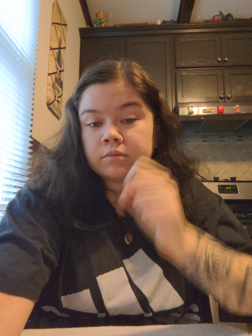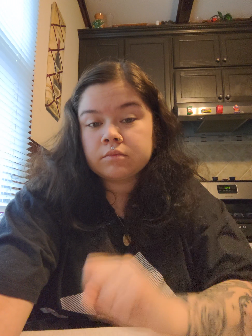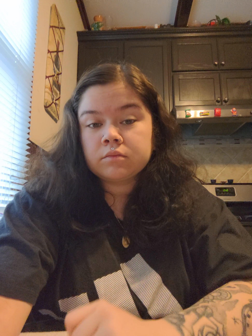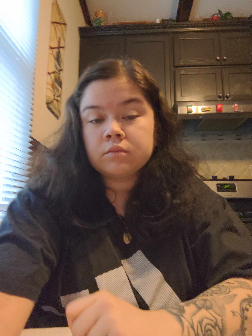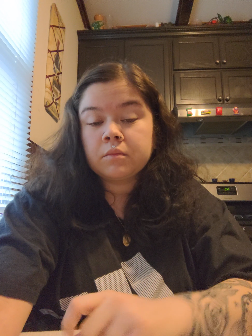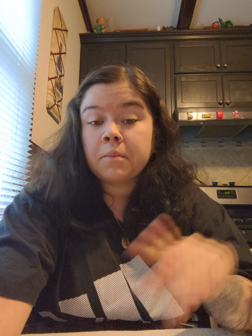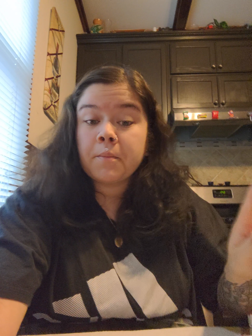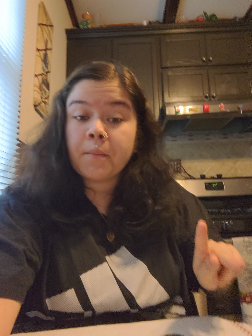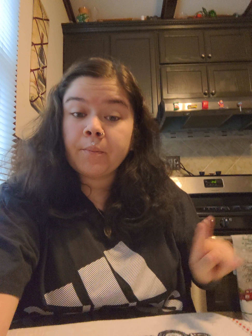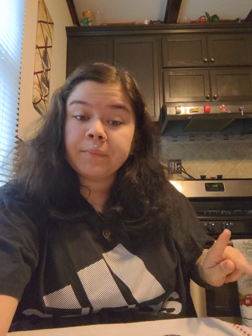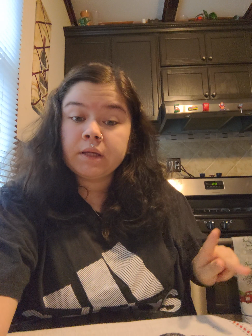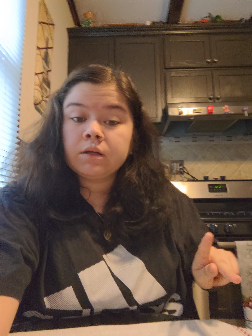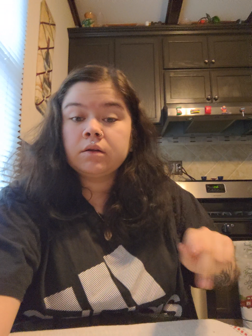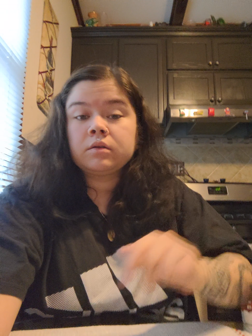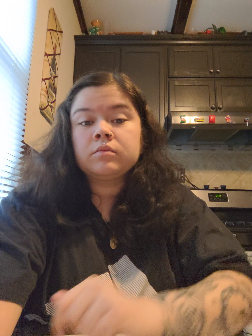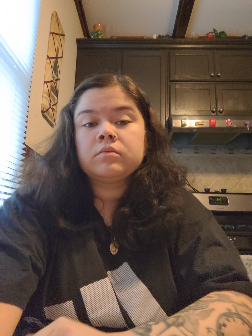puppy